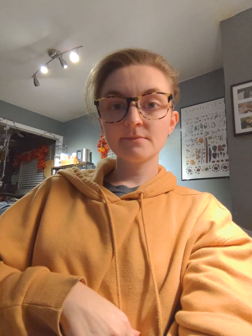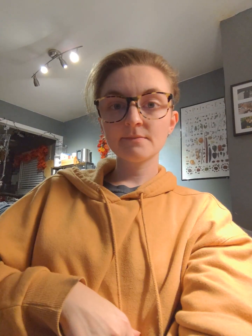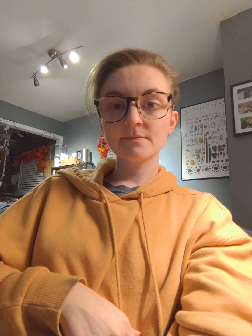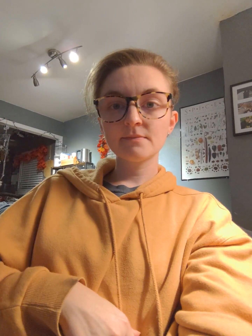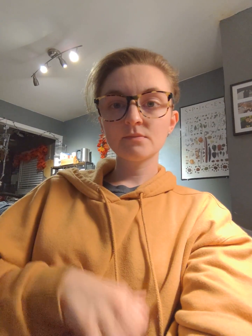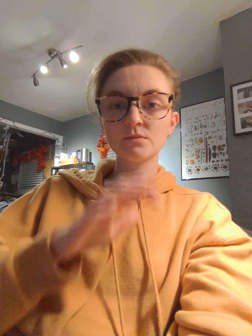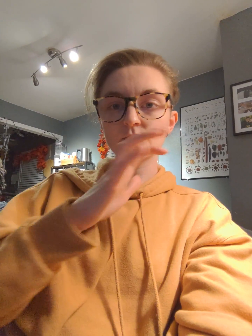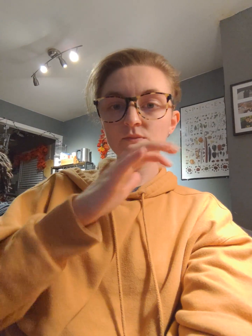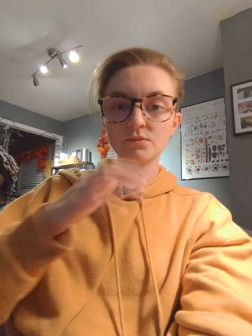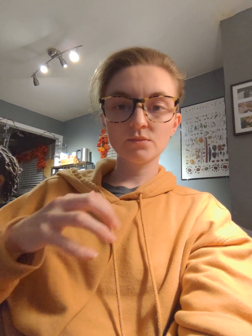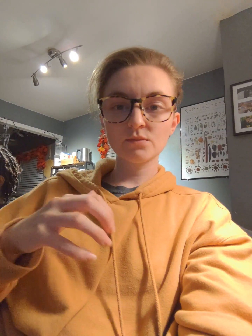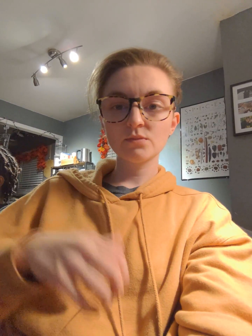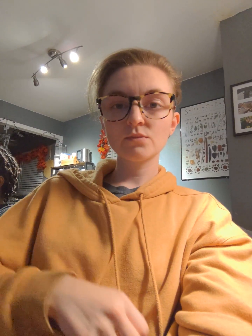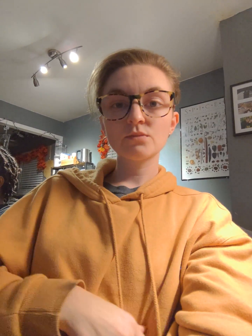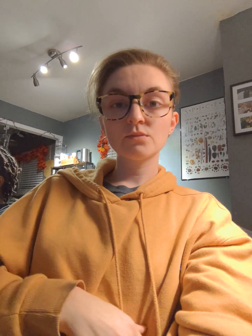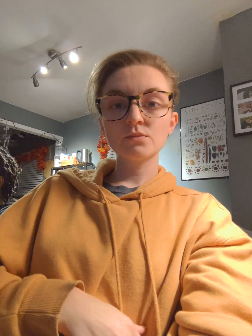grapes